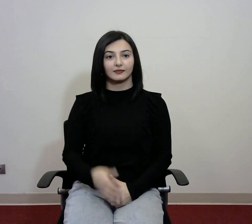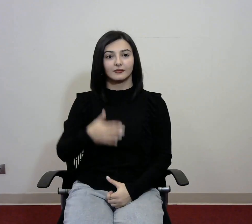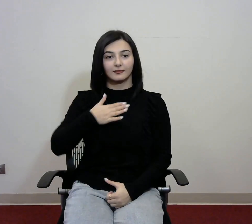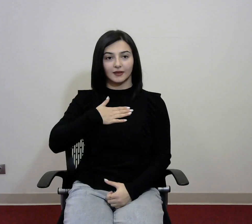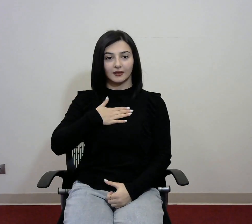mən